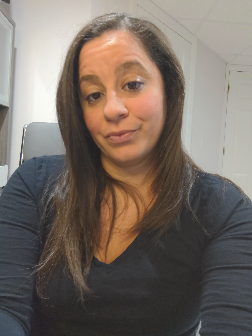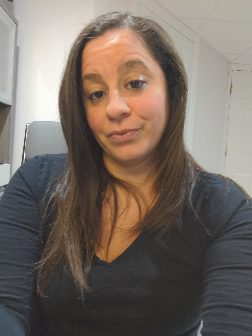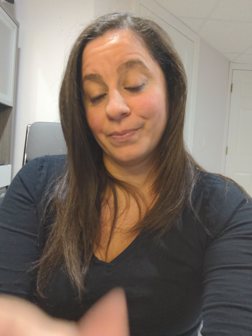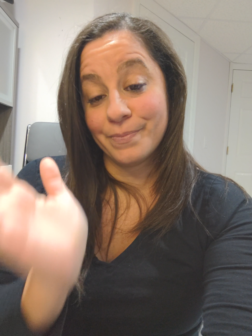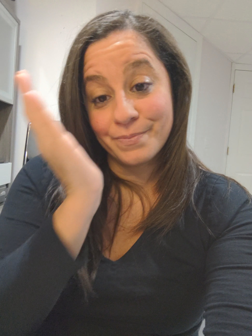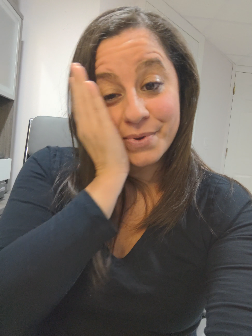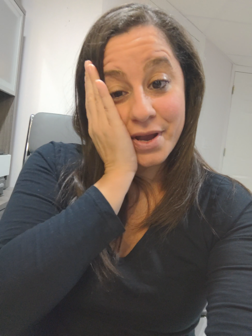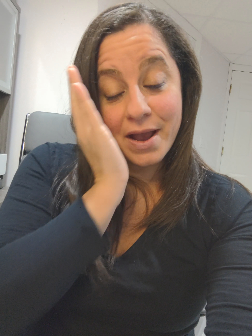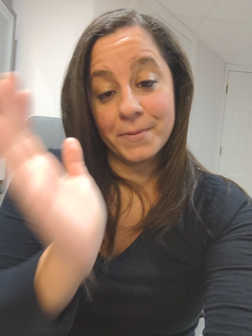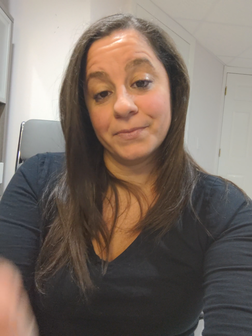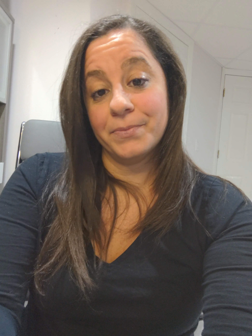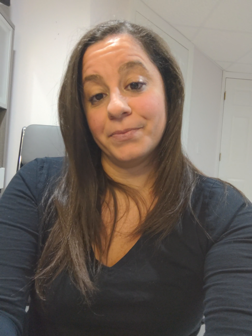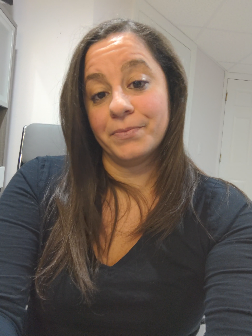bed